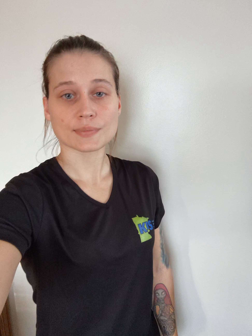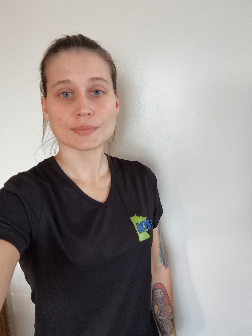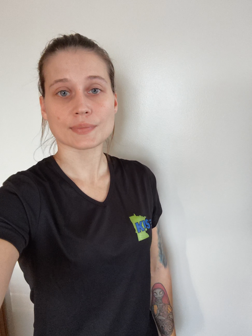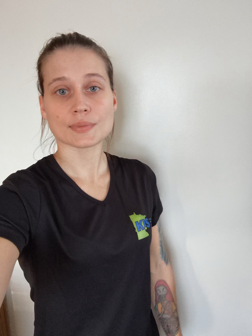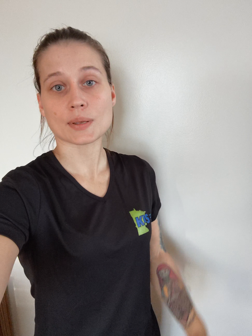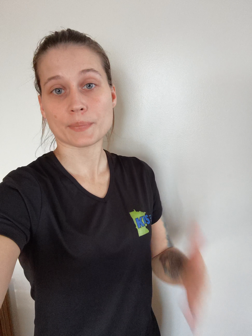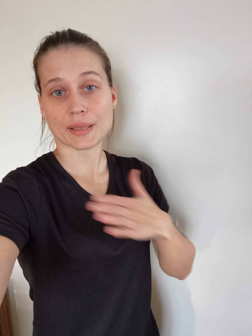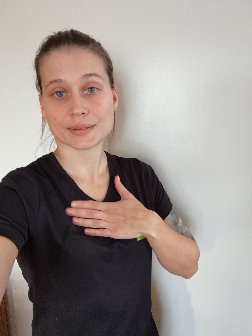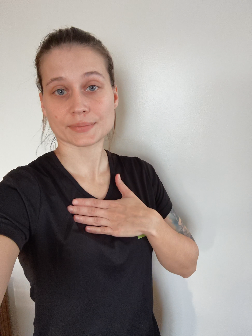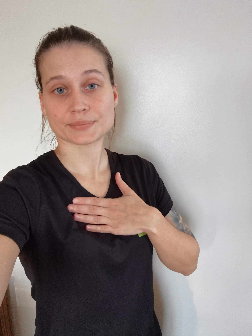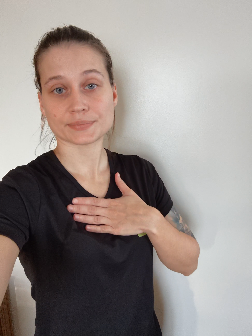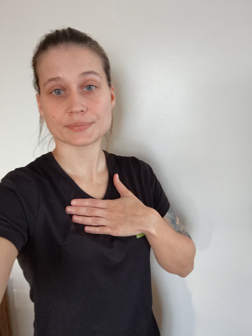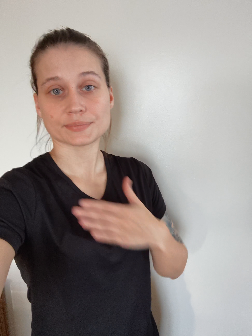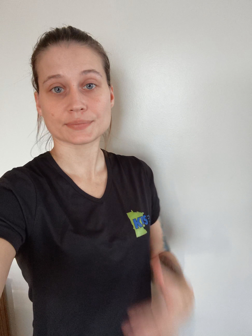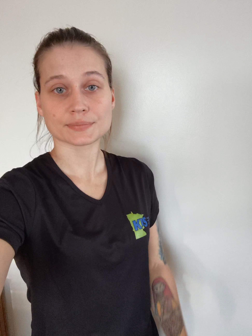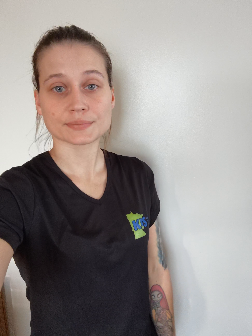my